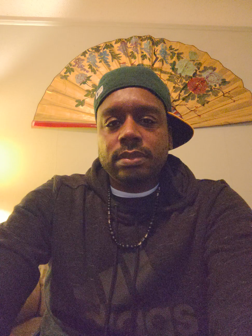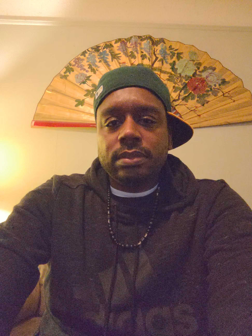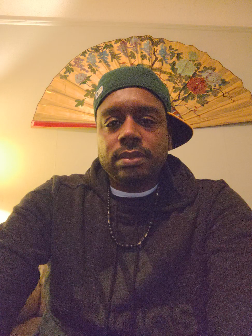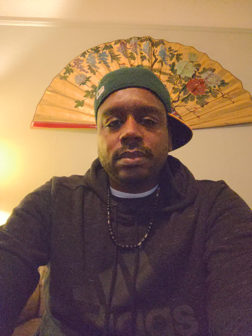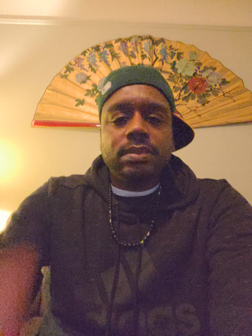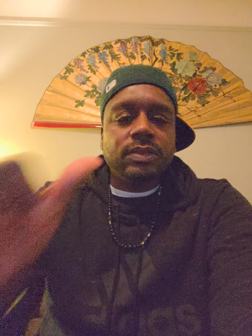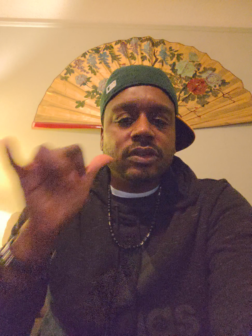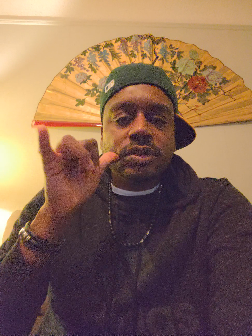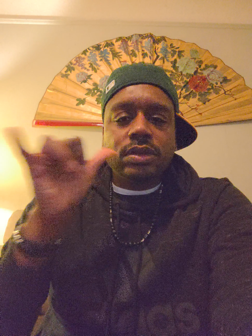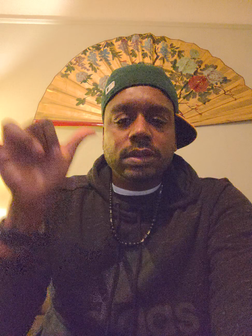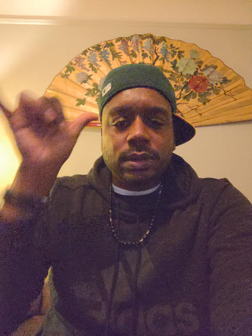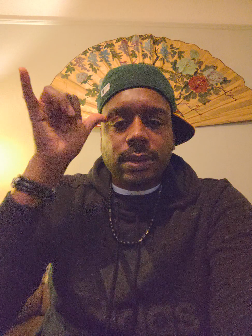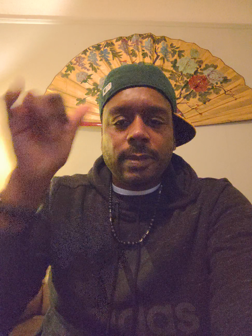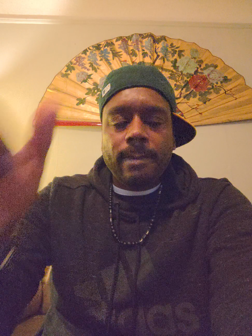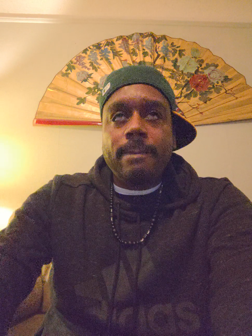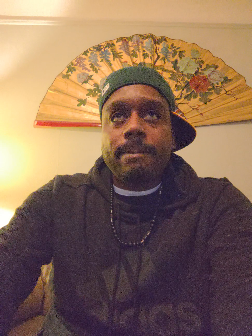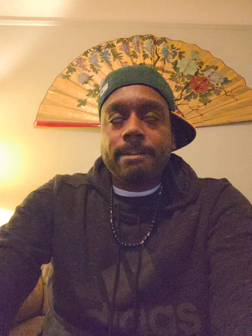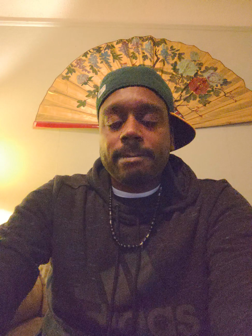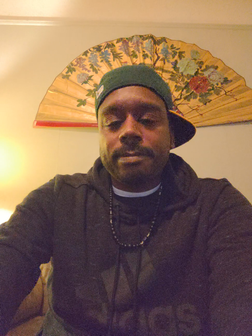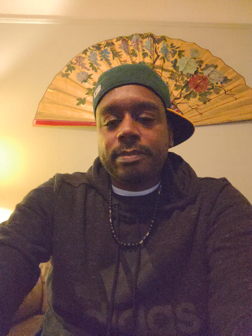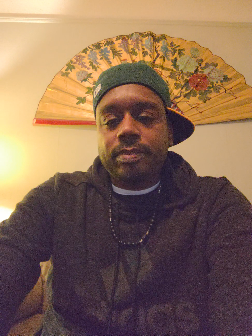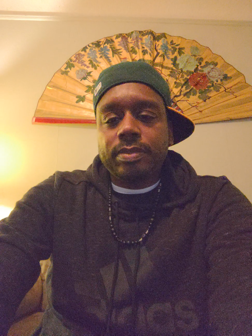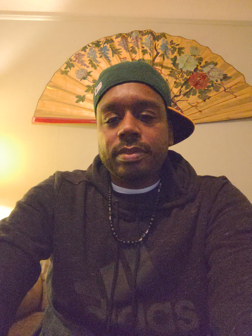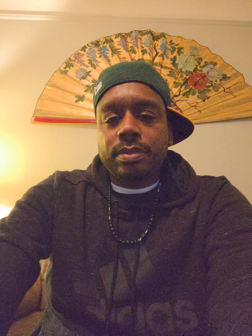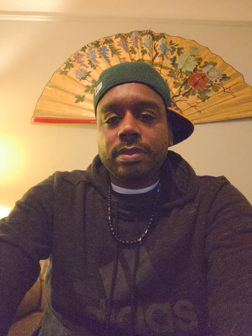yesterday